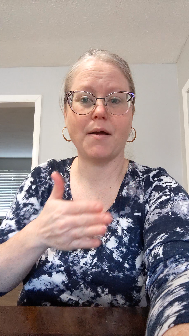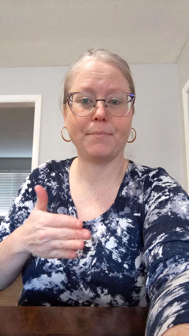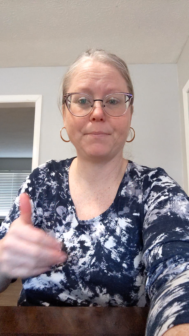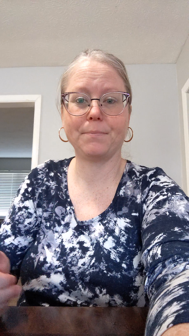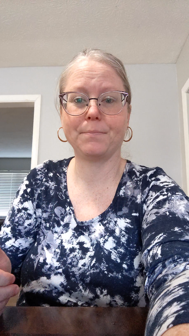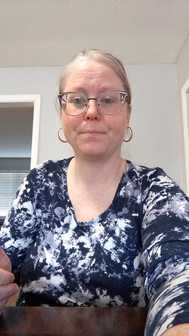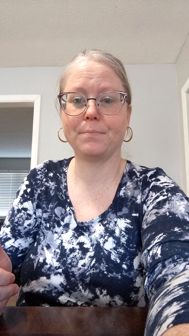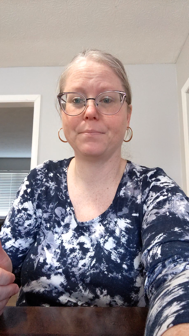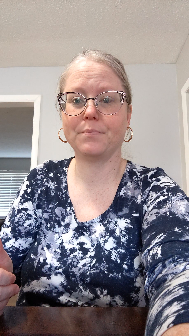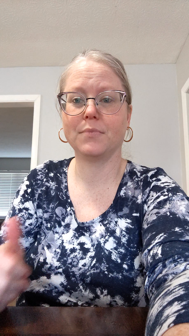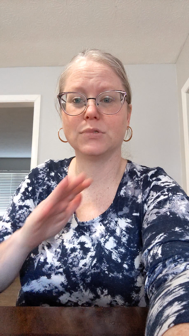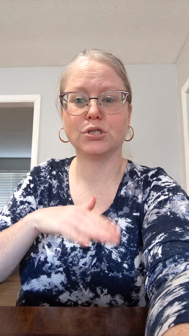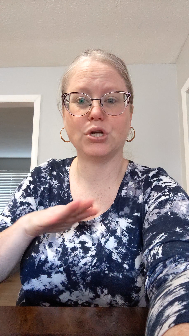children